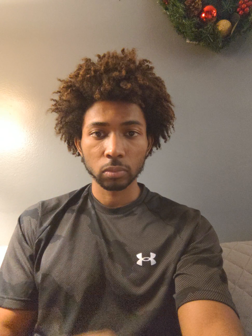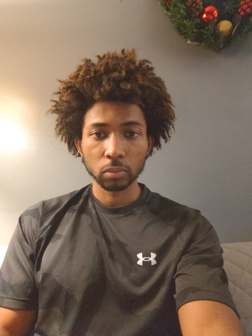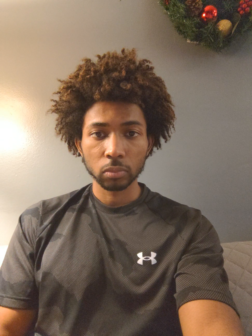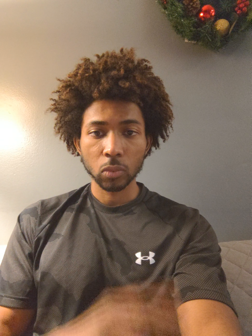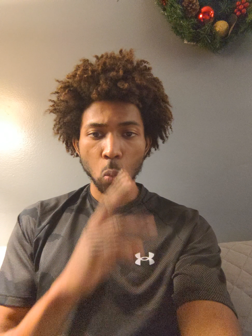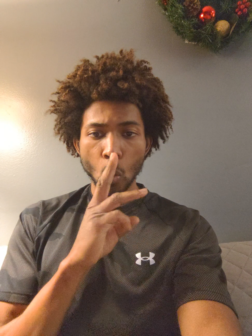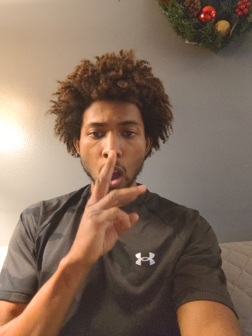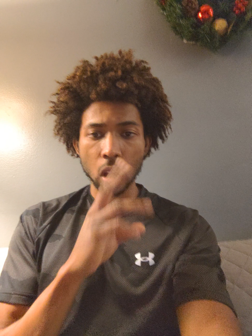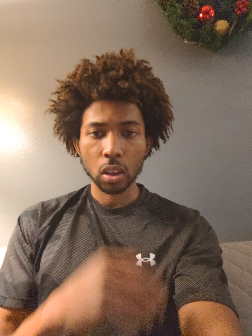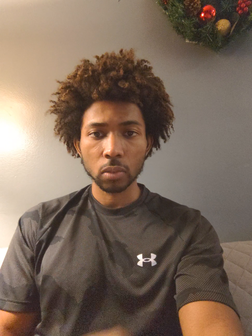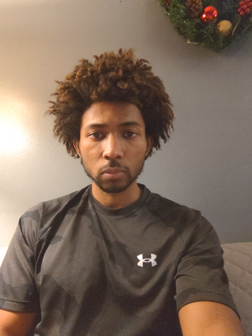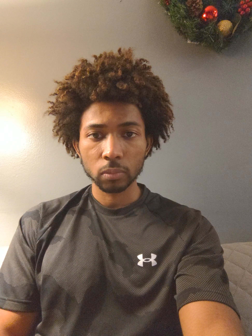water